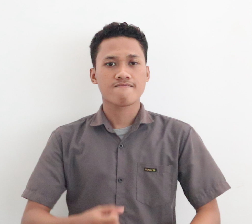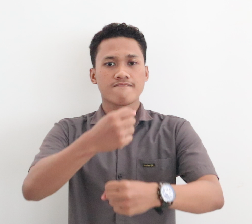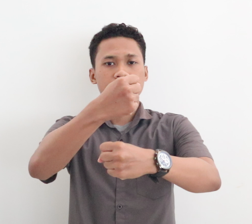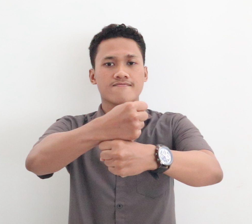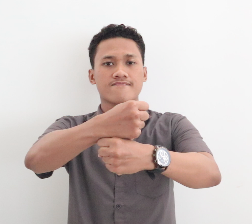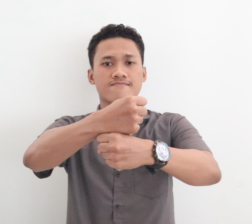G